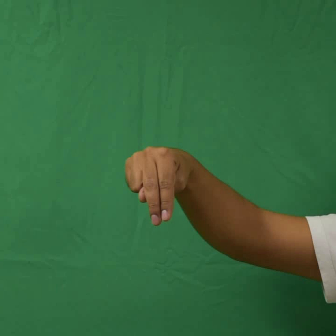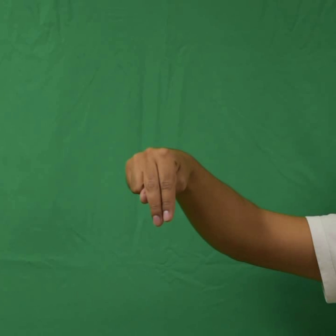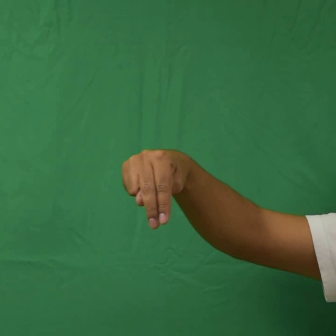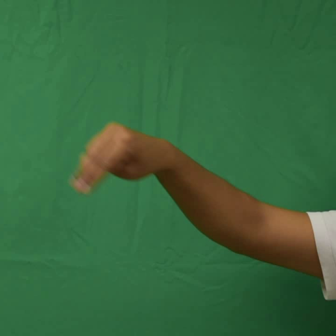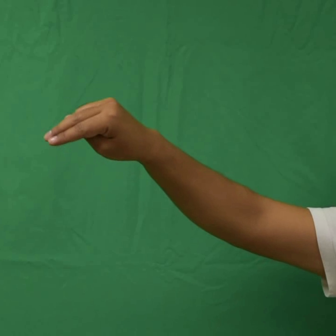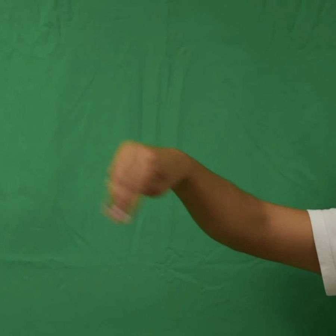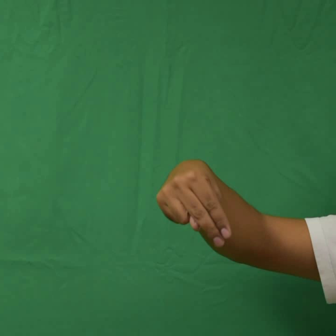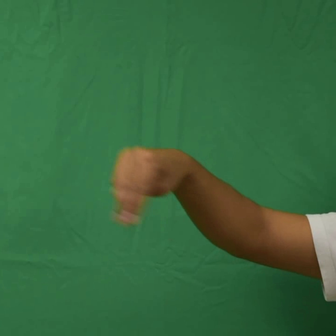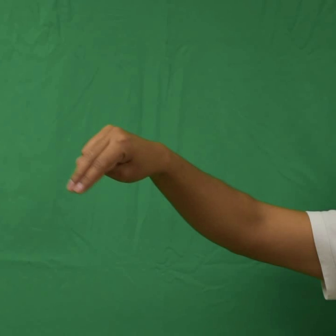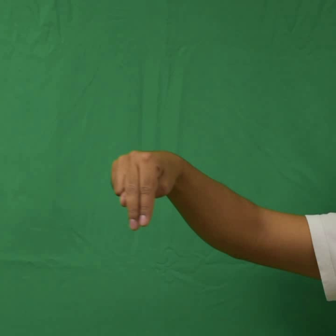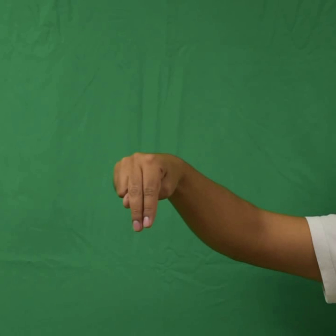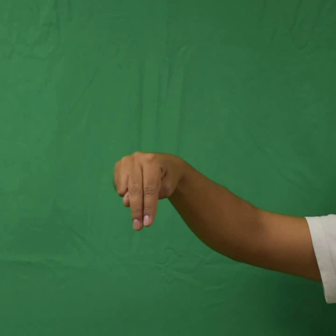Ñ